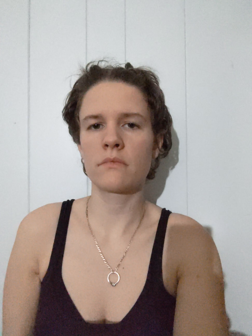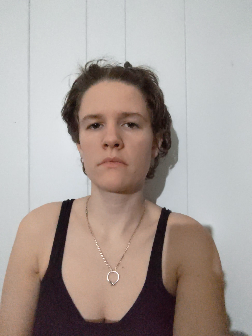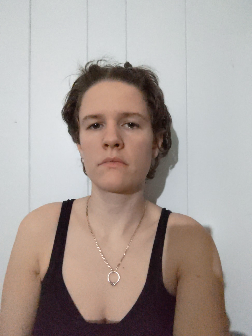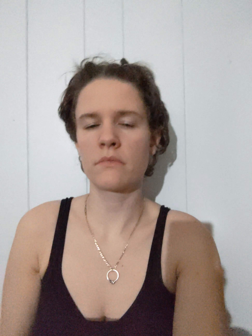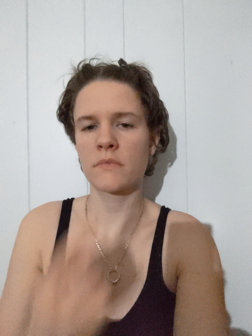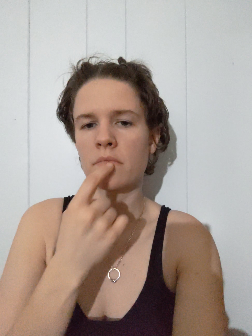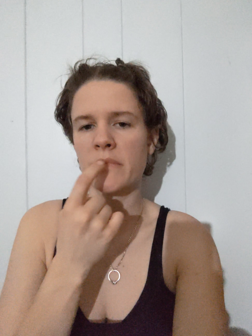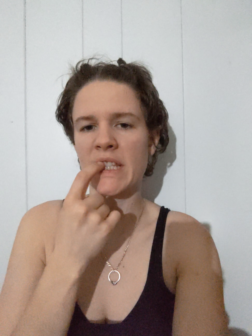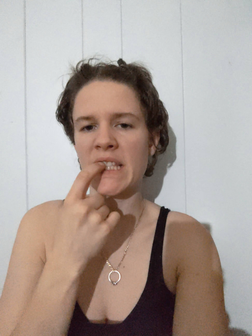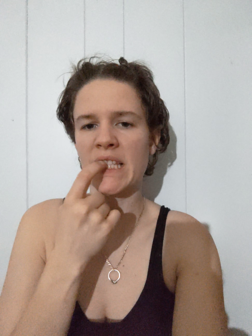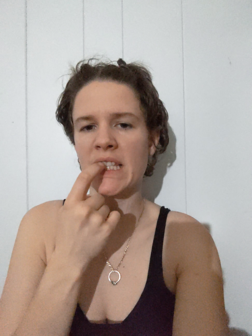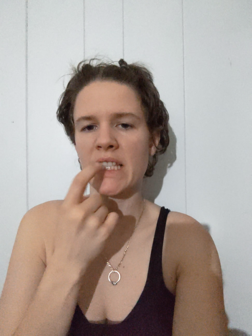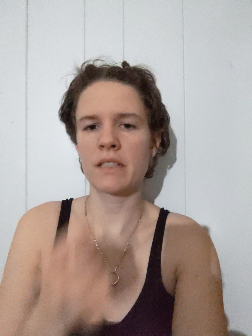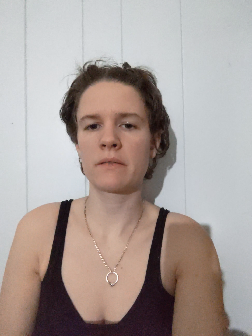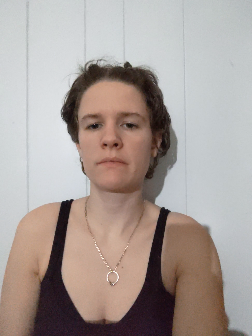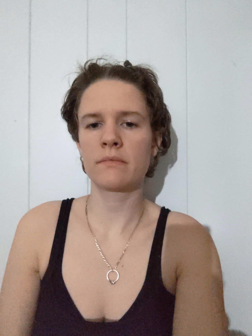tooth